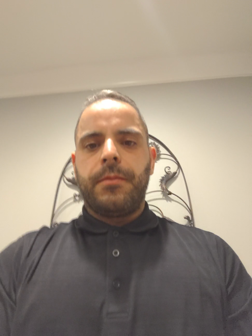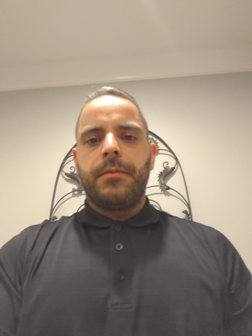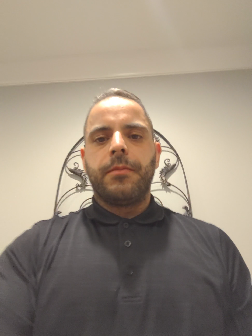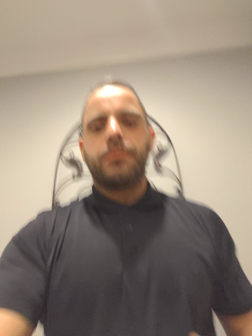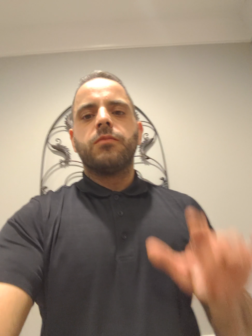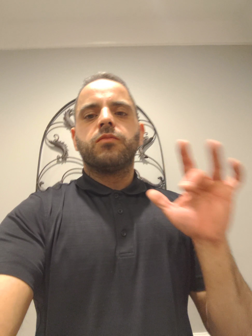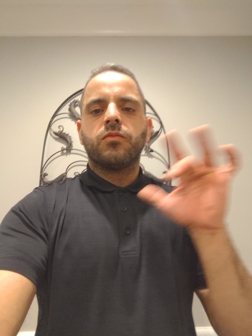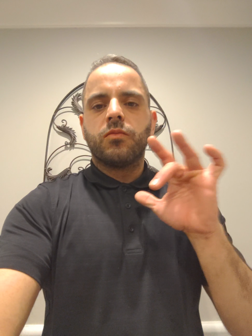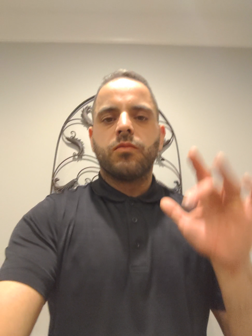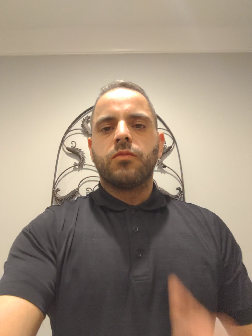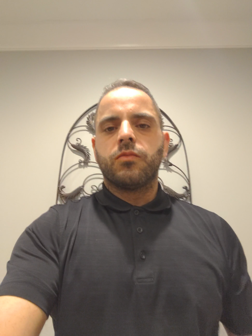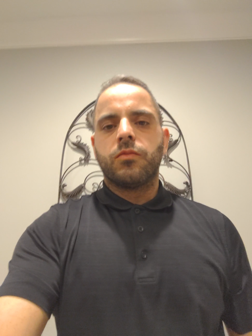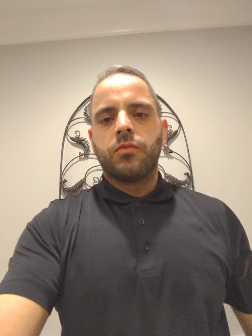yucky